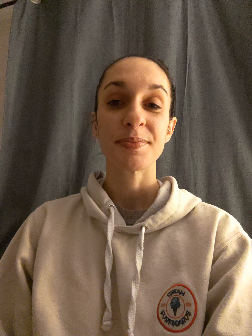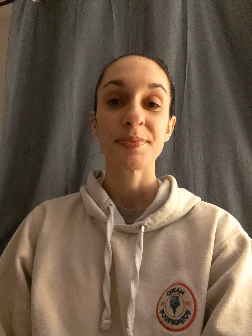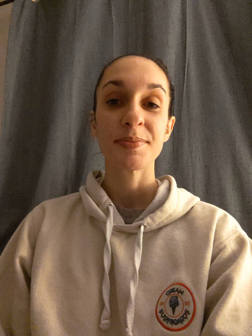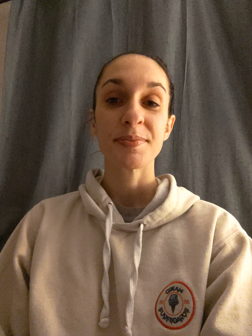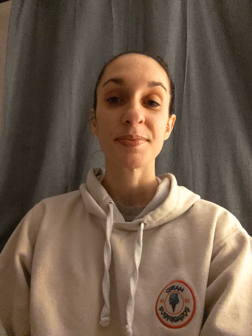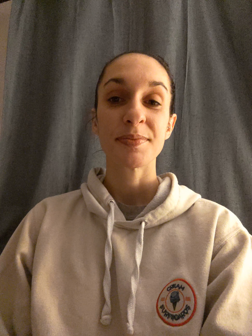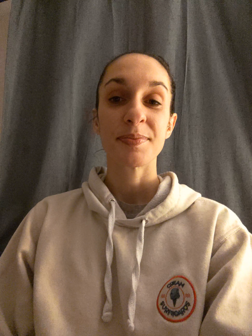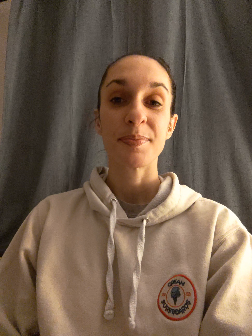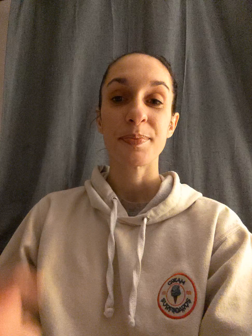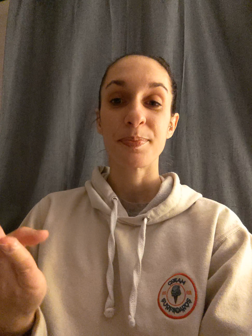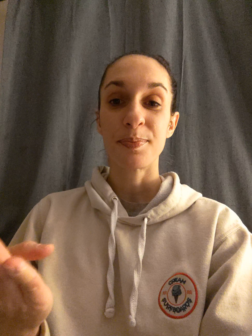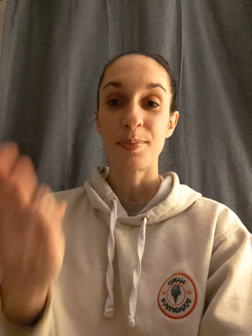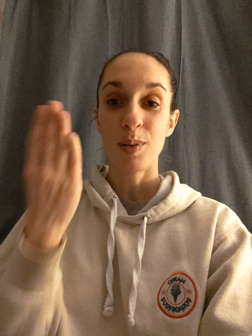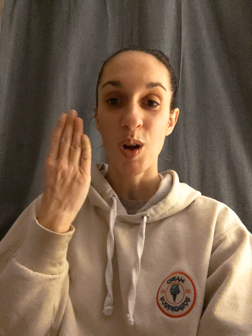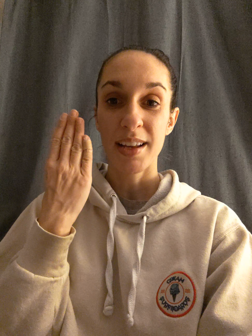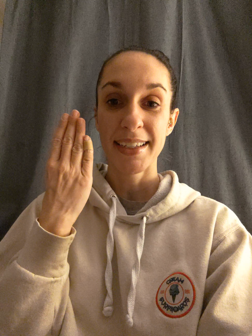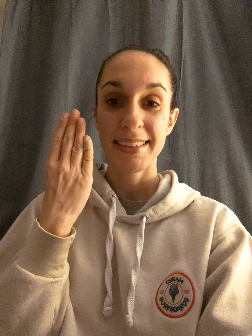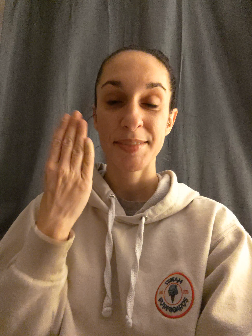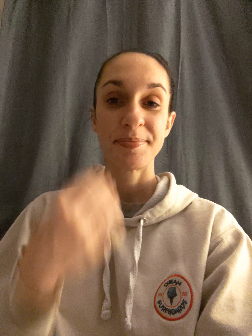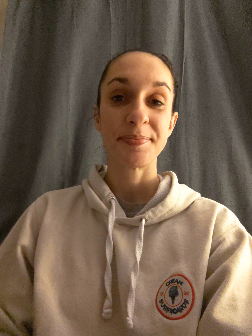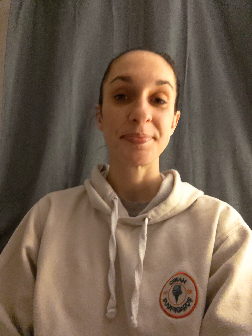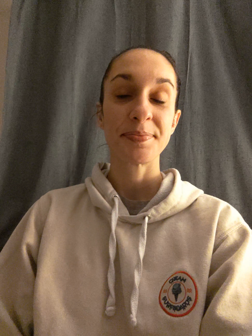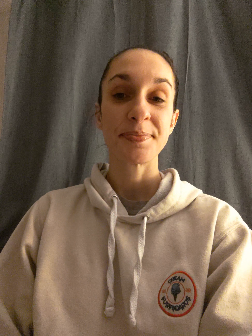morning